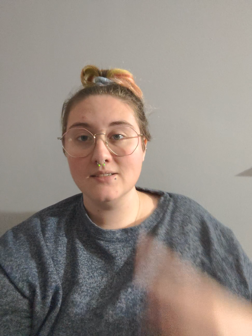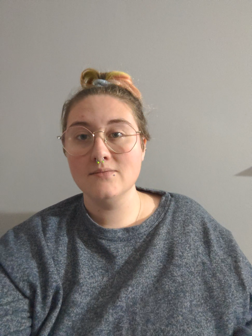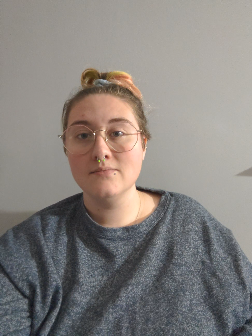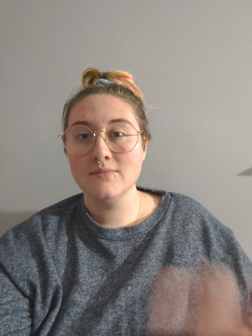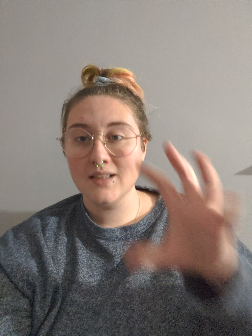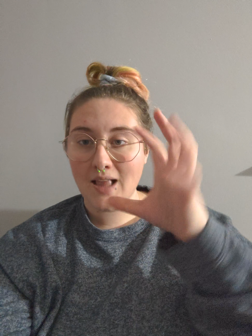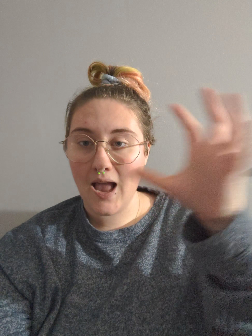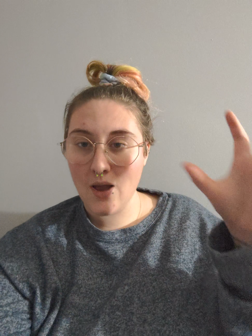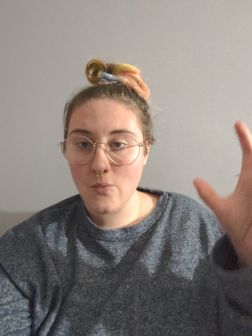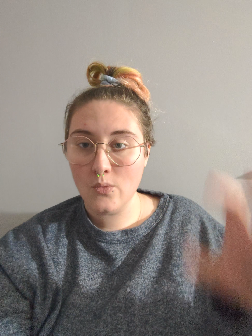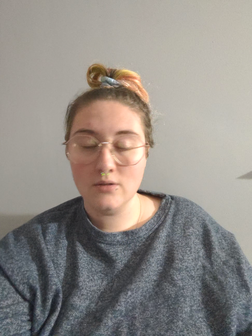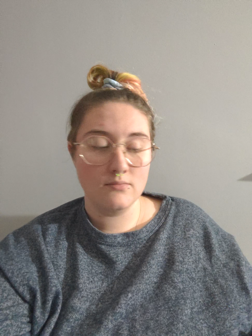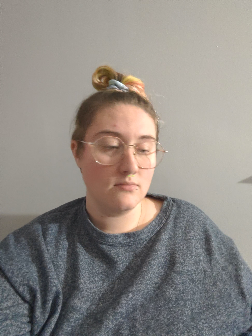cloud